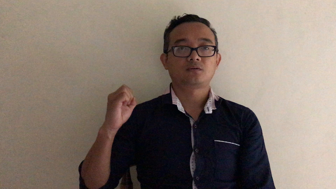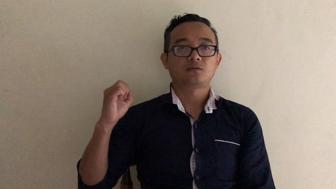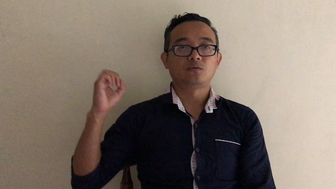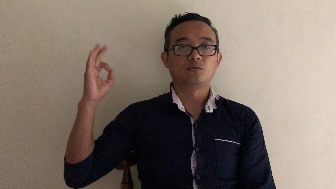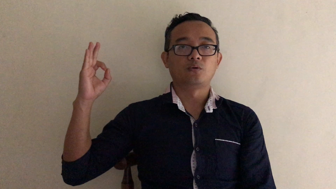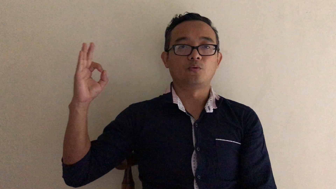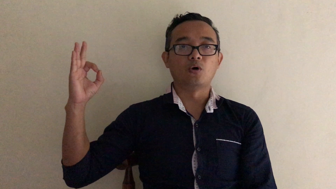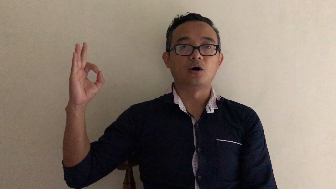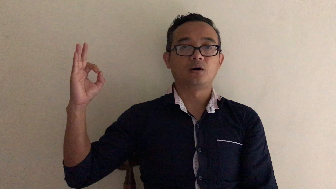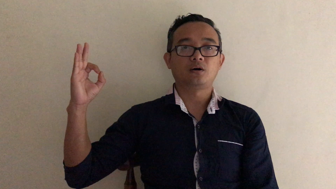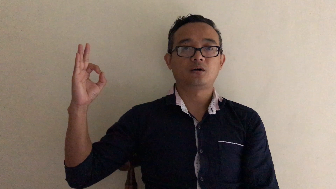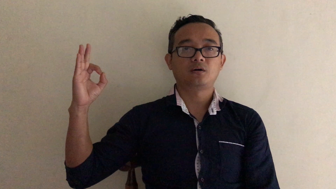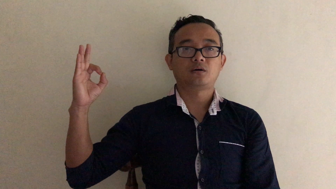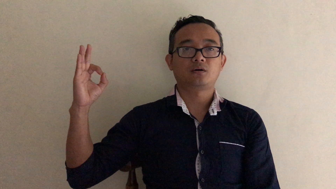व